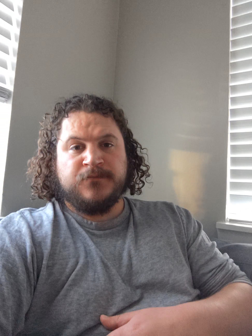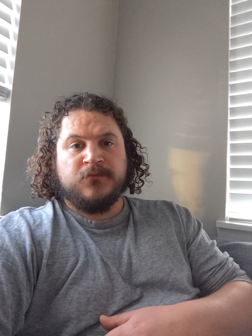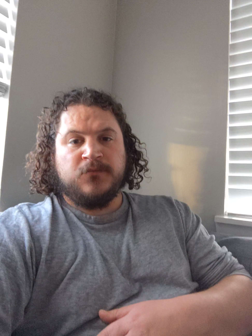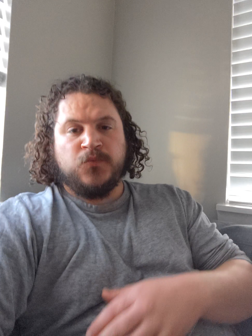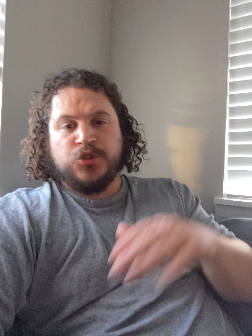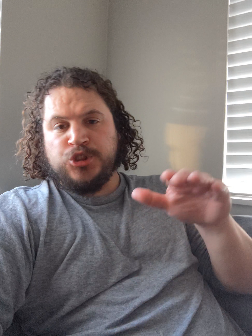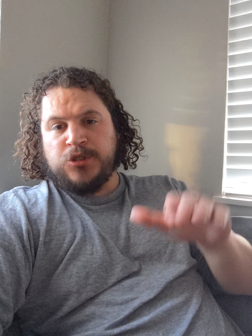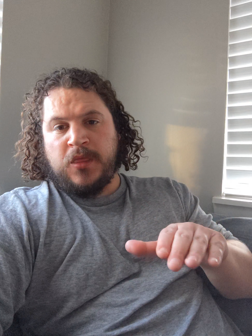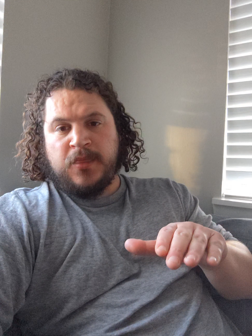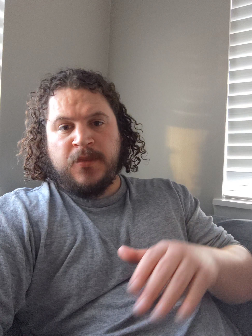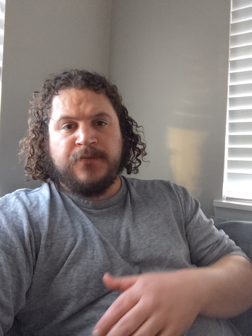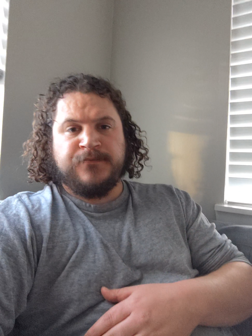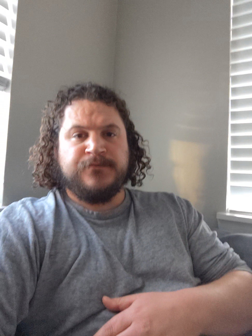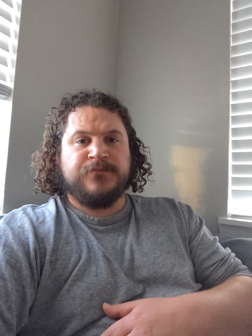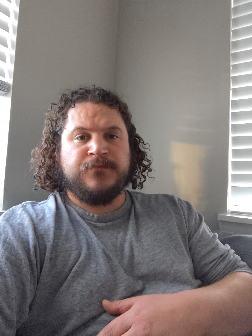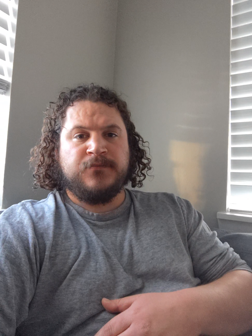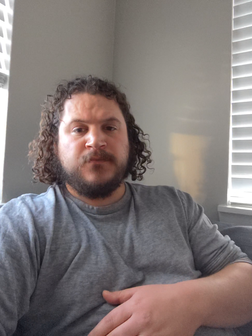child